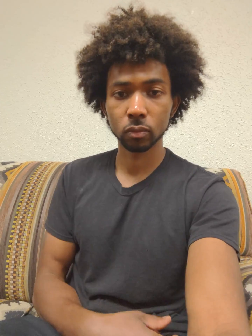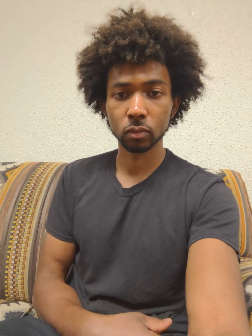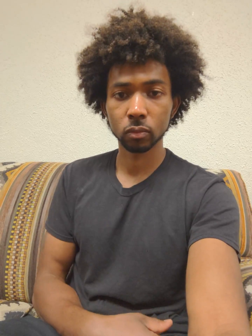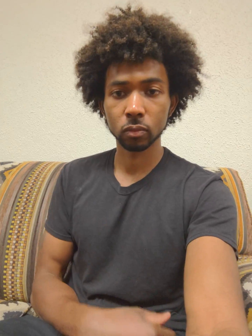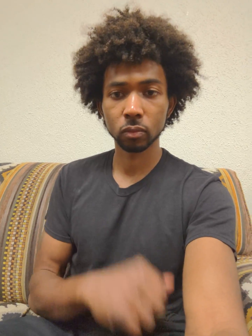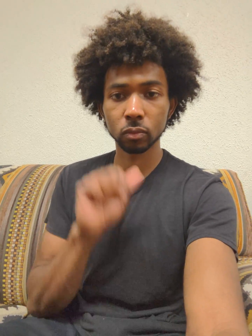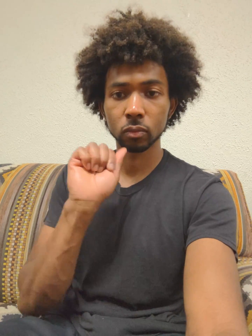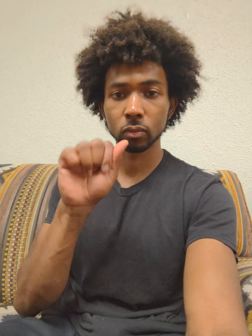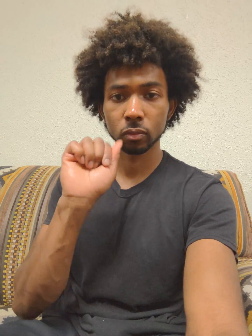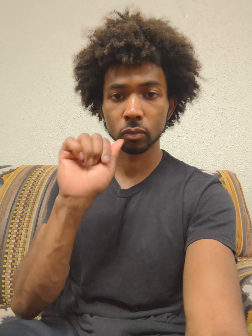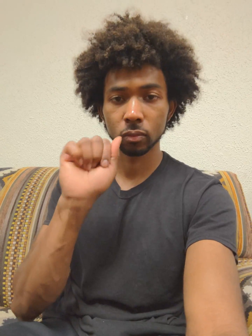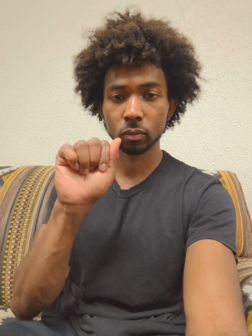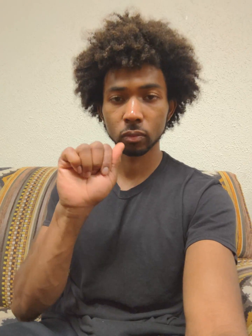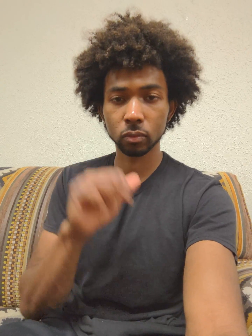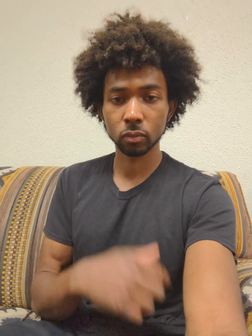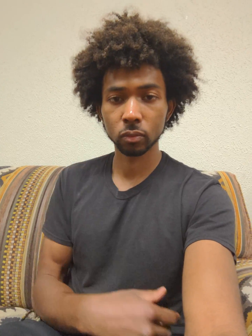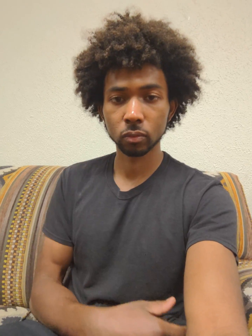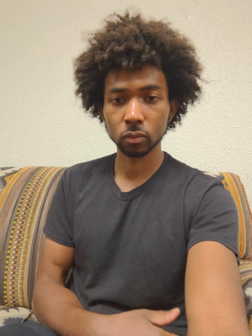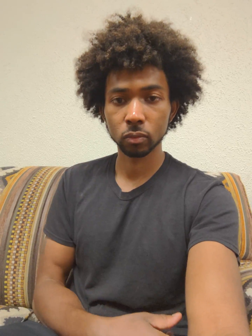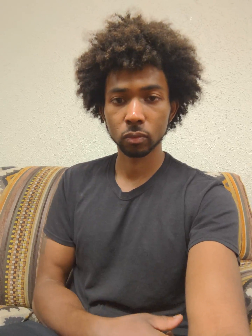knock